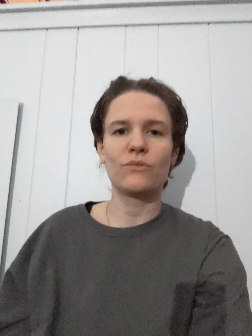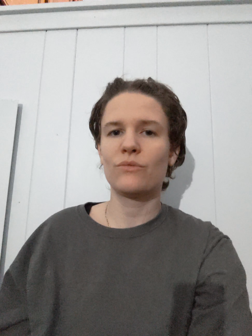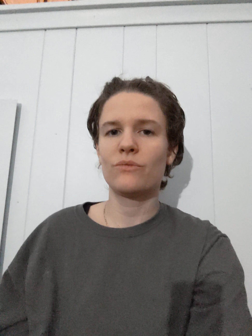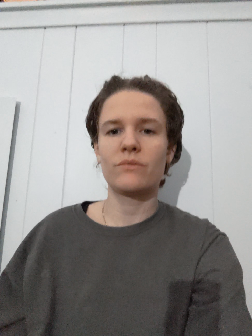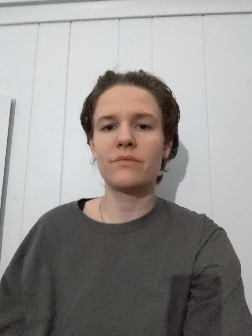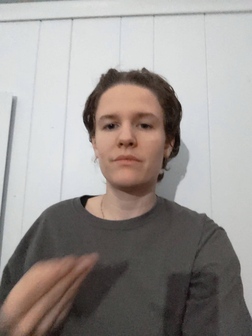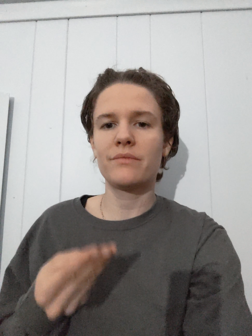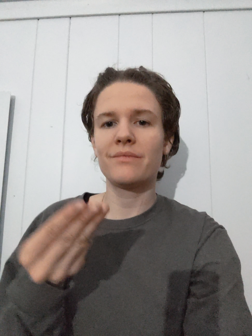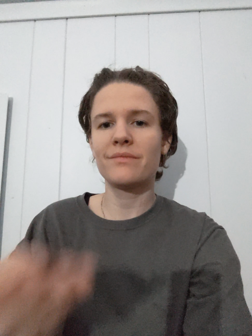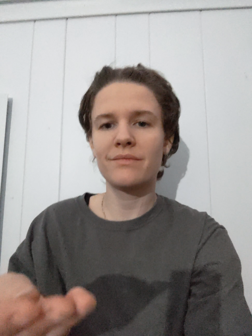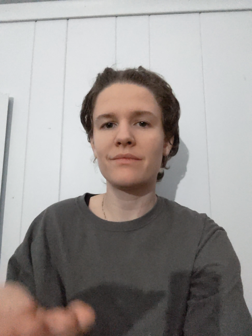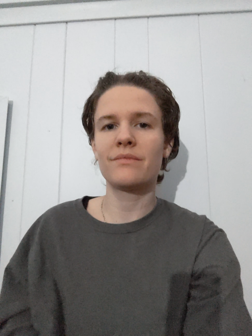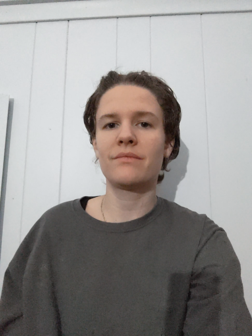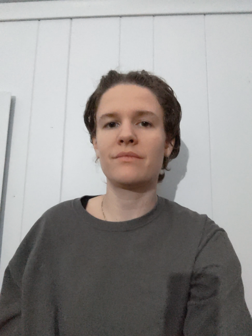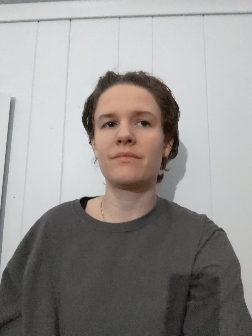give